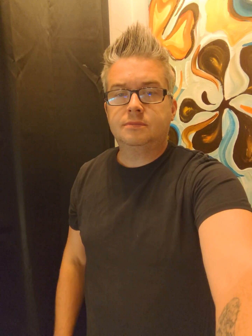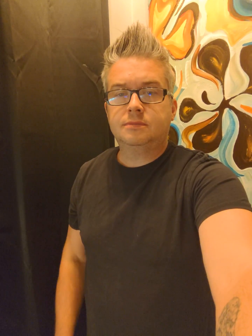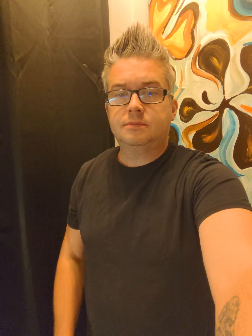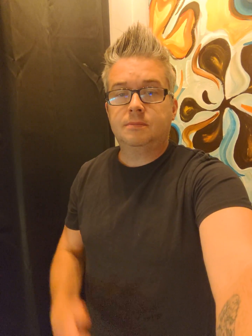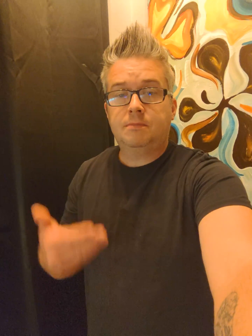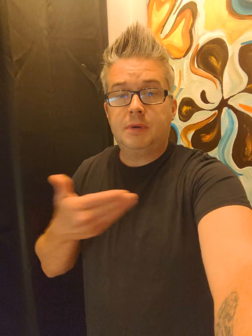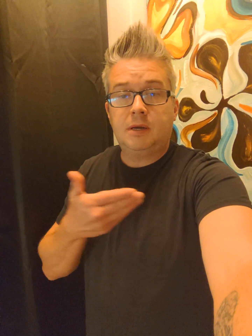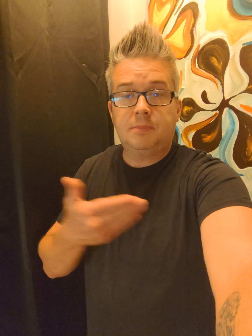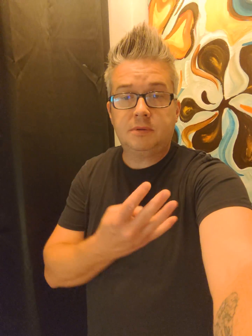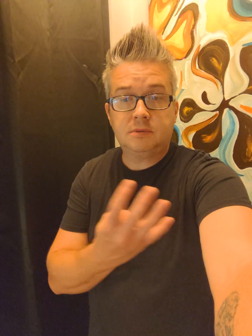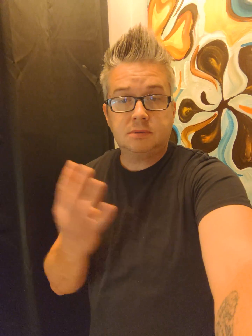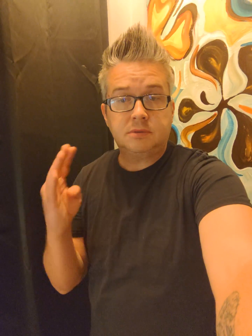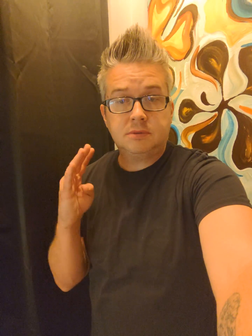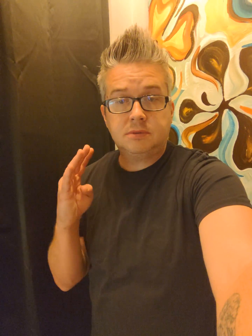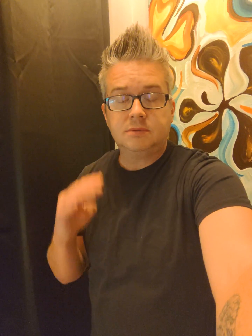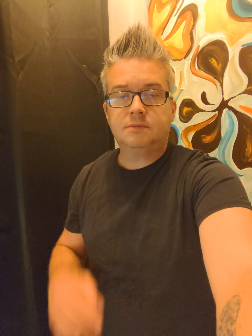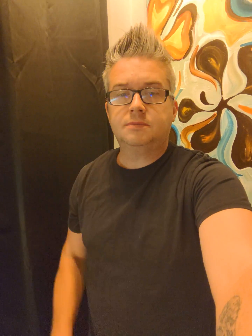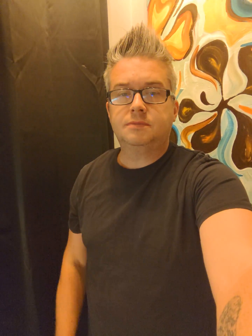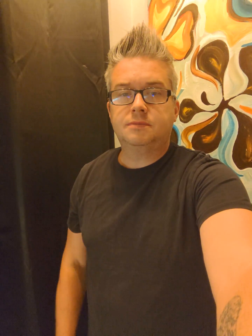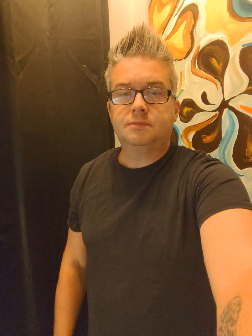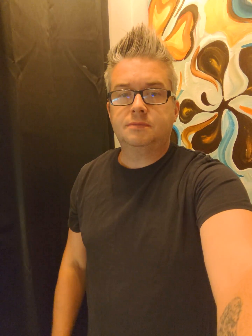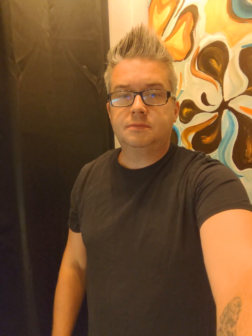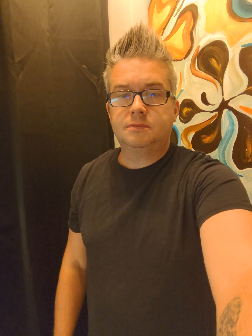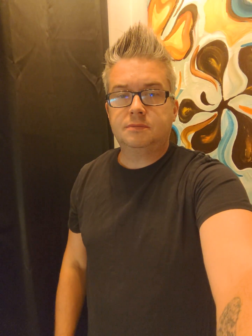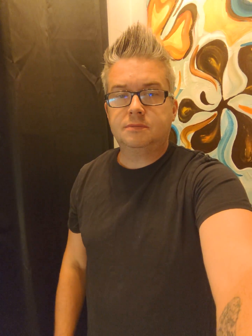crib